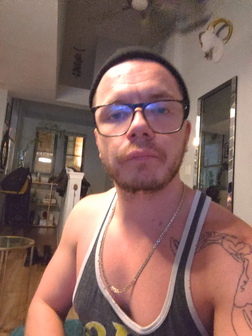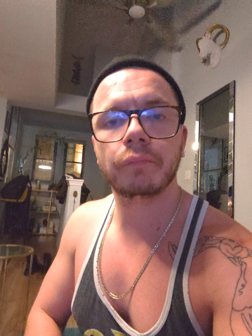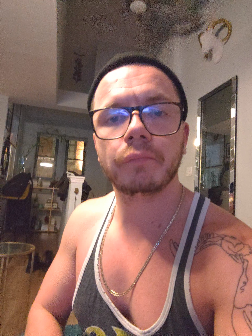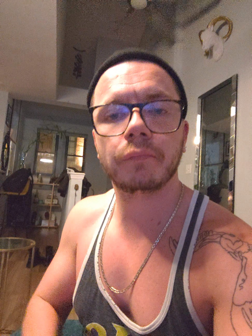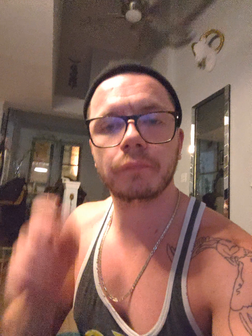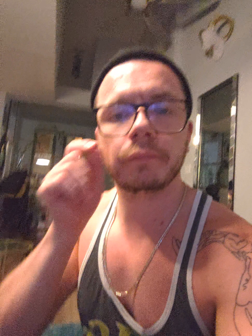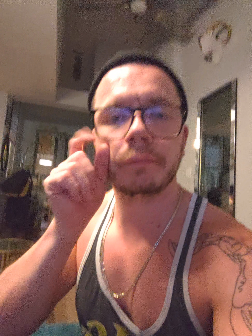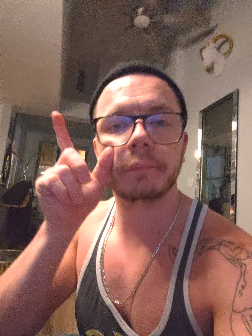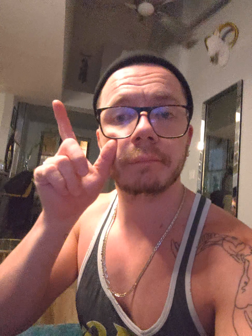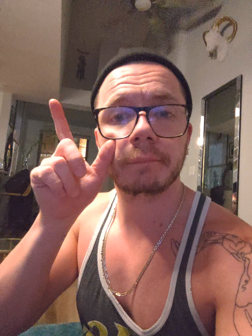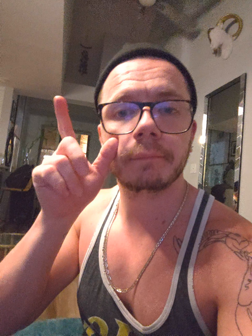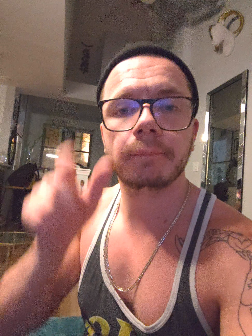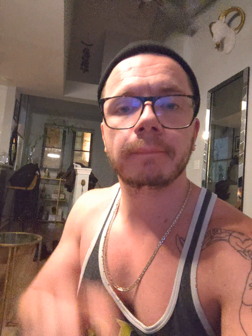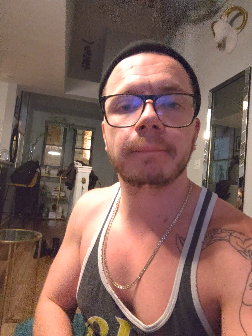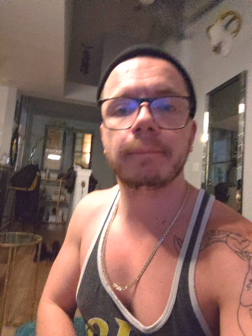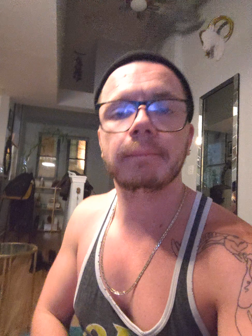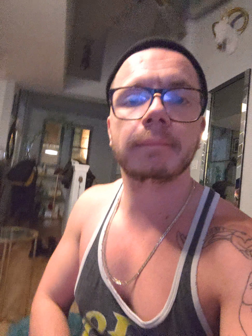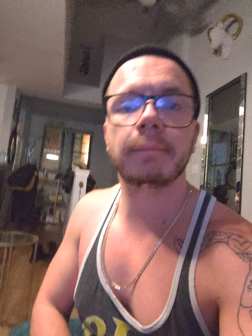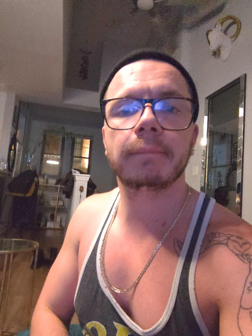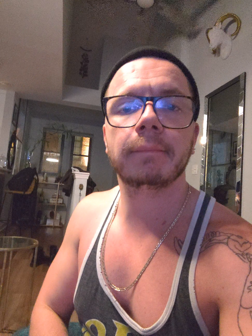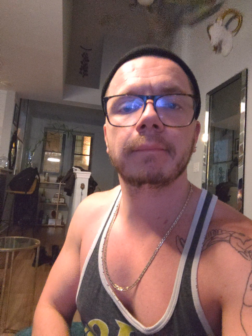awake